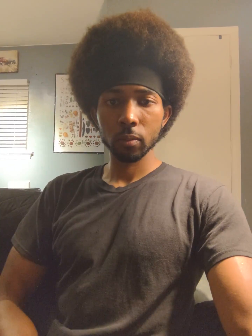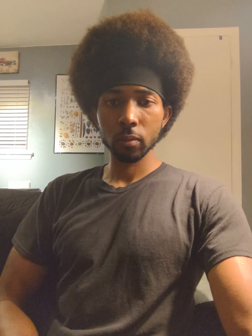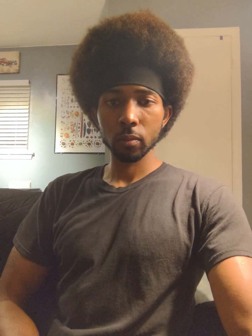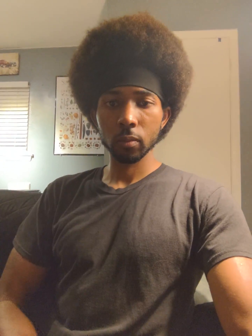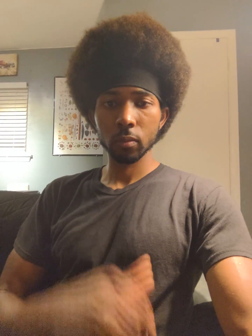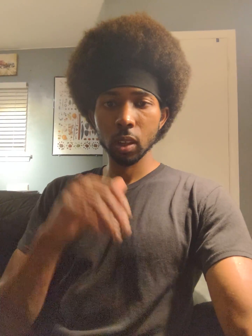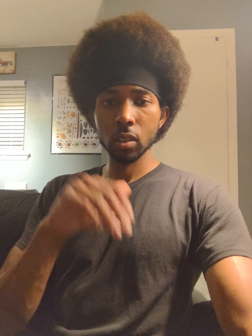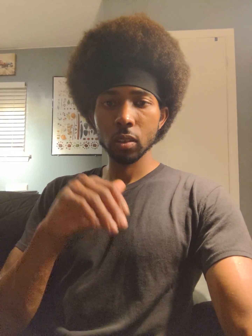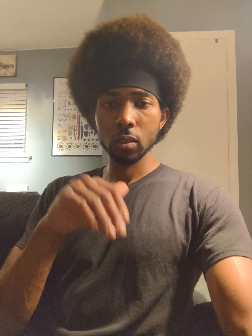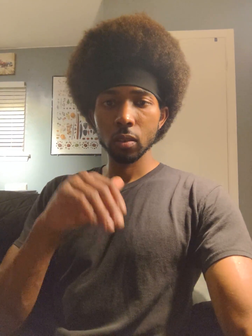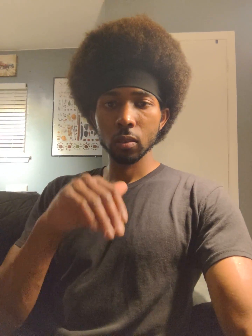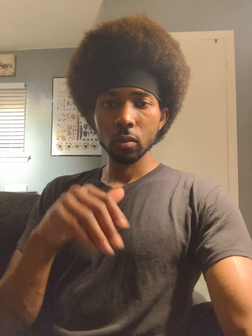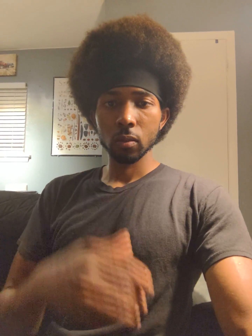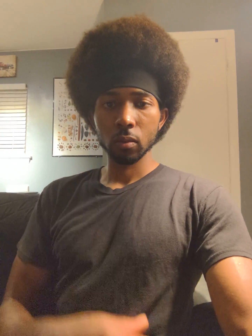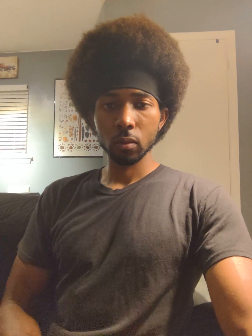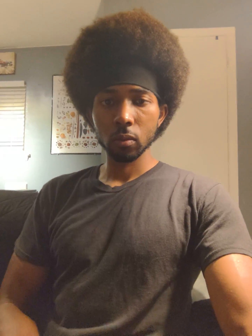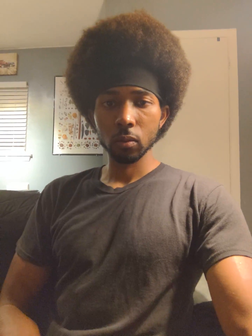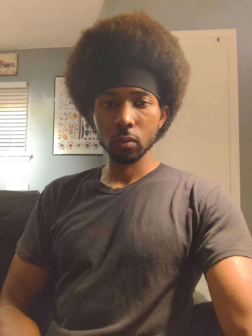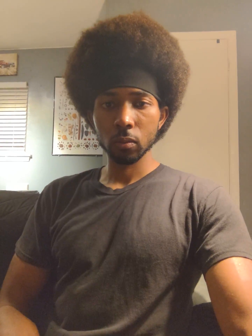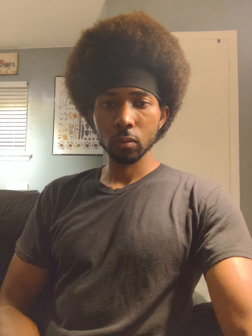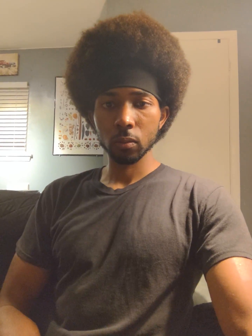doctor